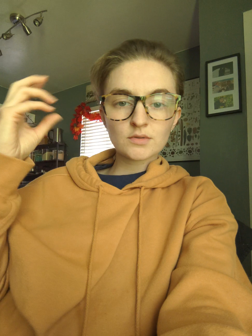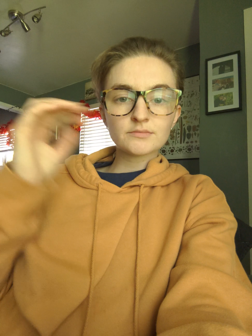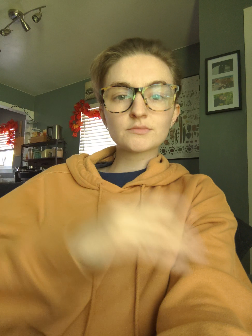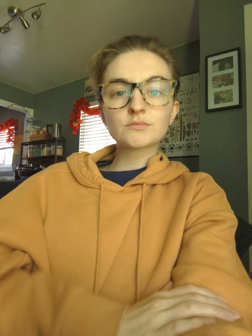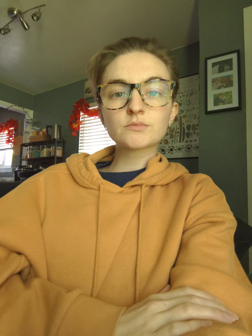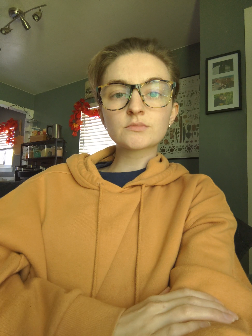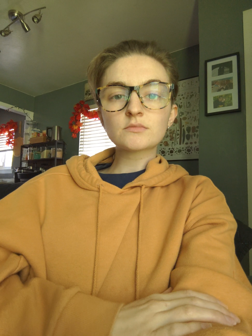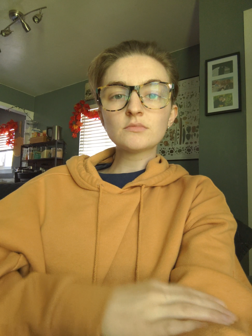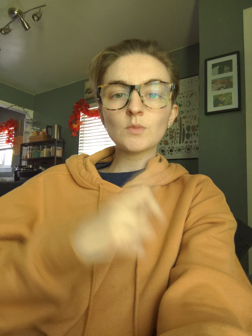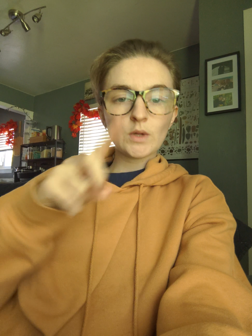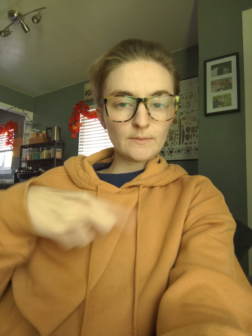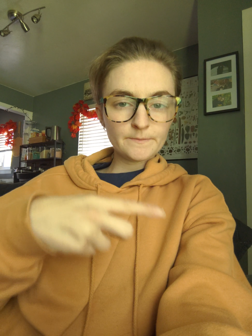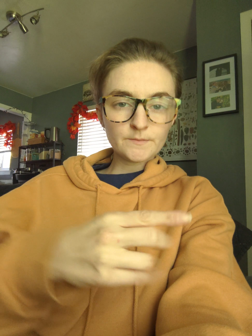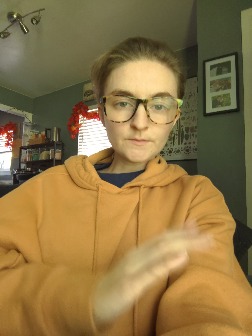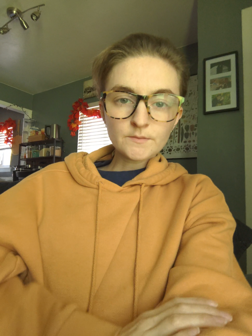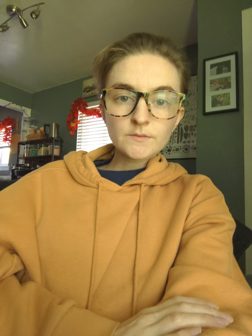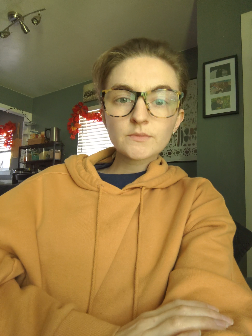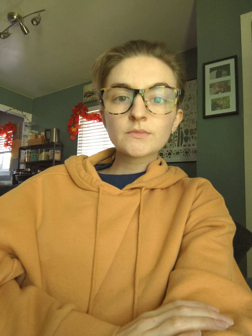about